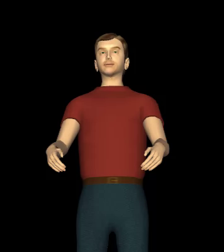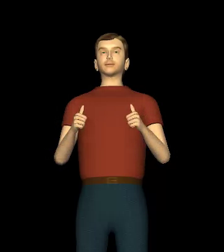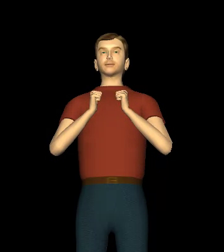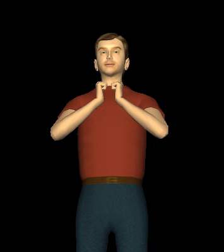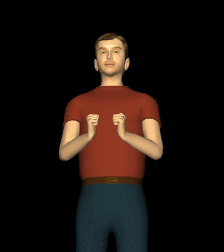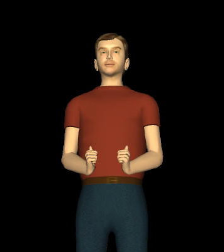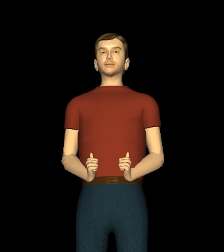حقيبة ظهر